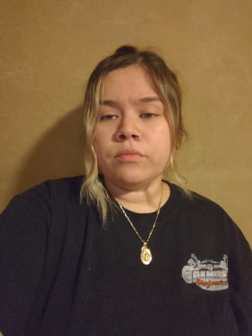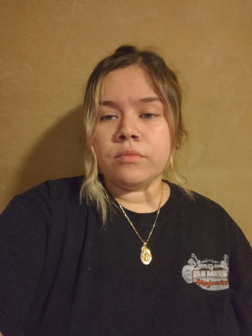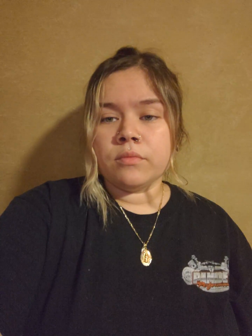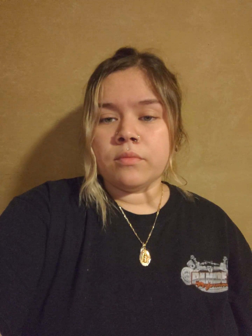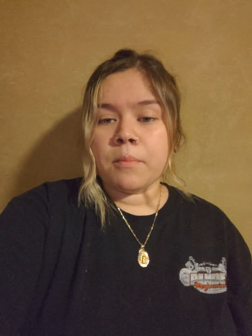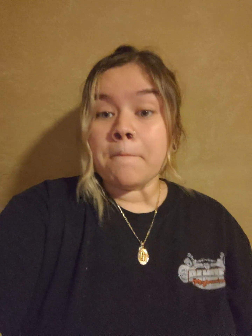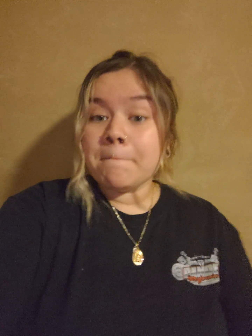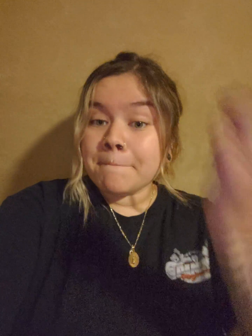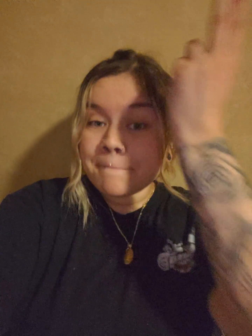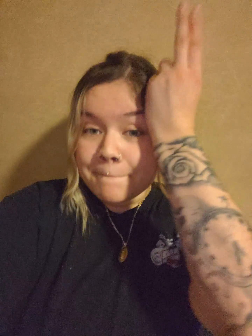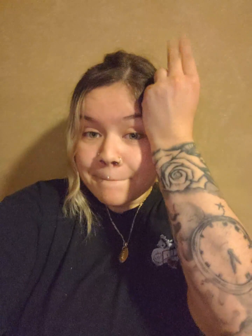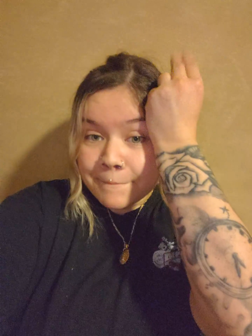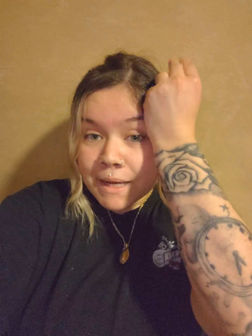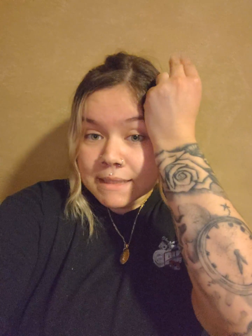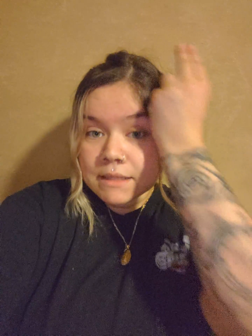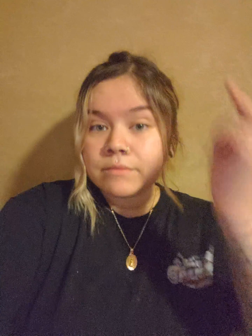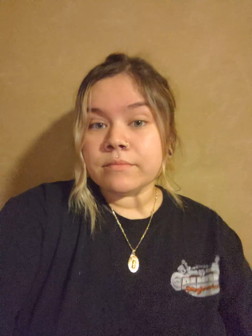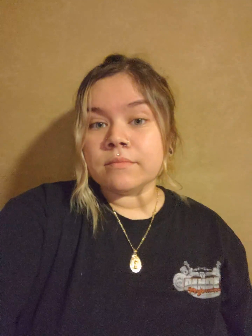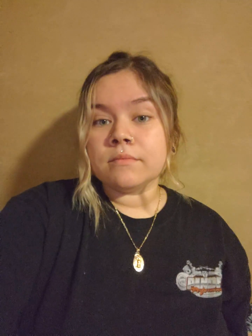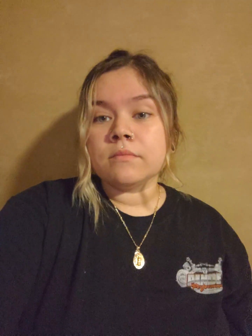bunny